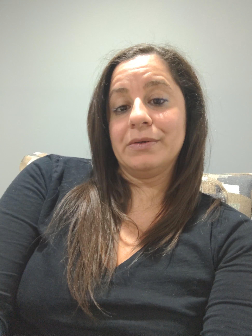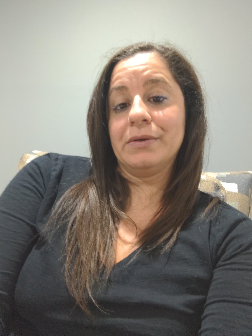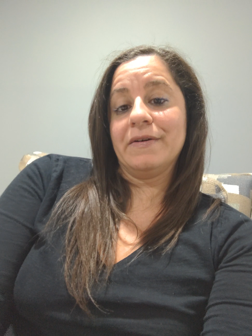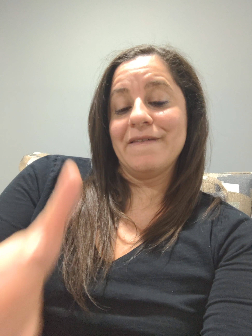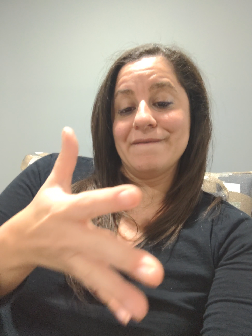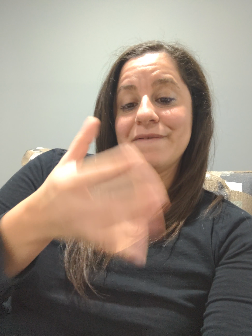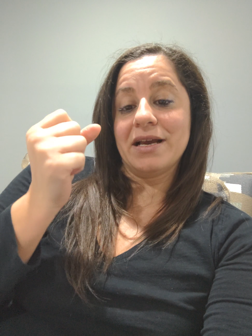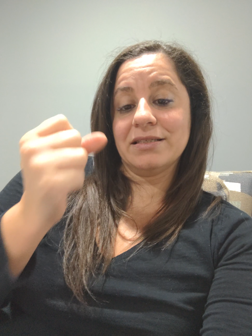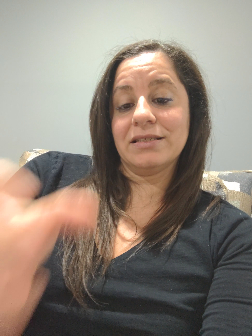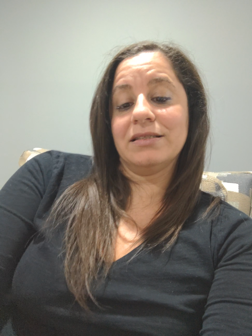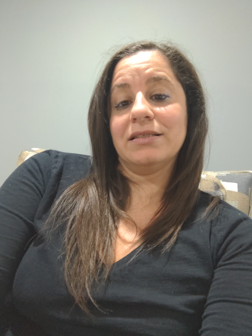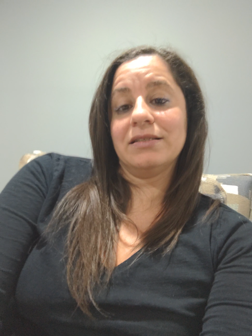fast